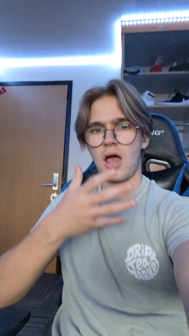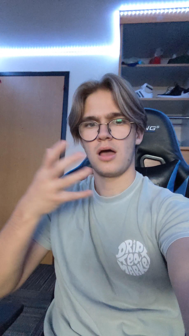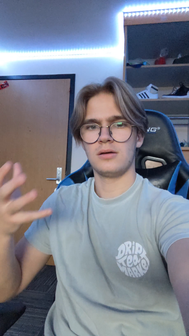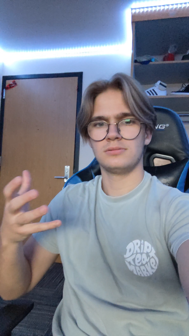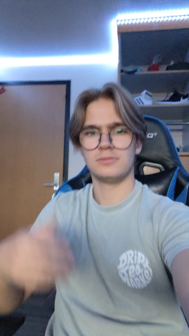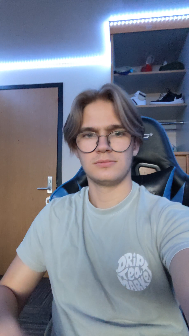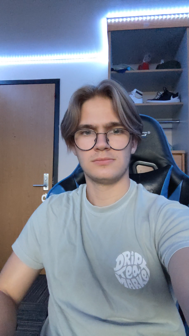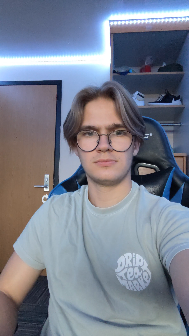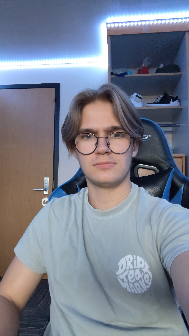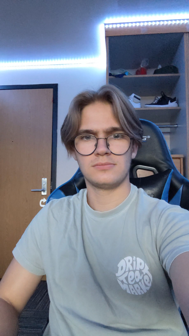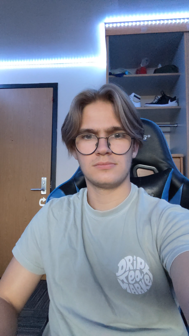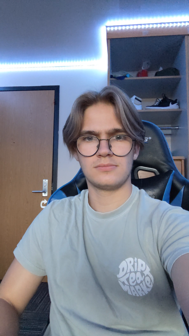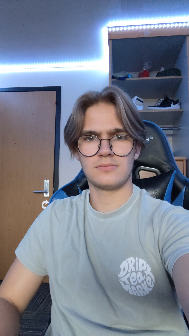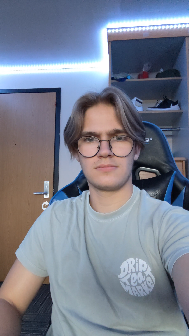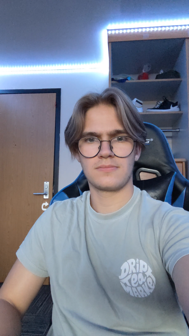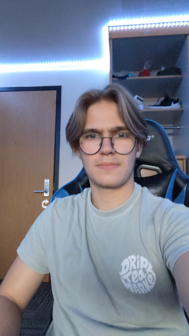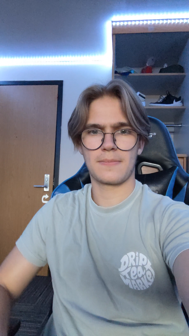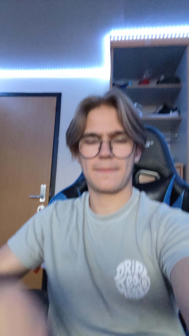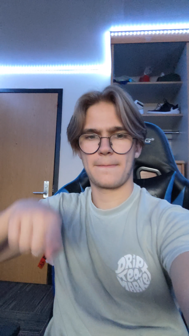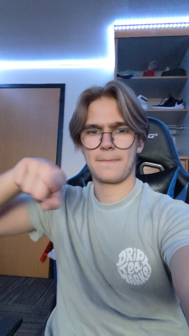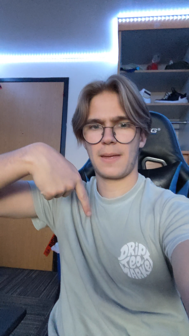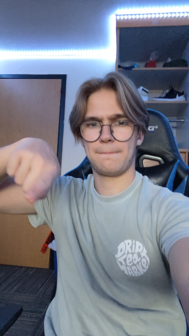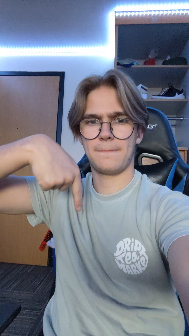flip-flop